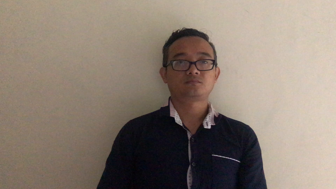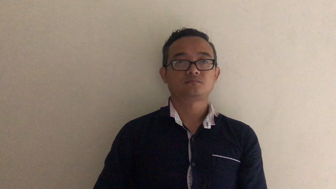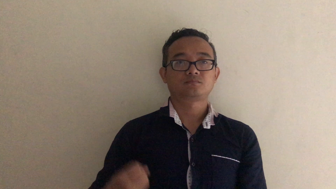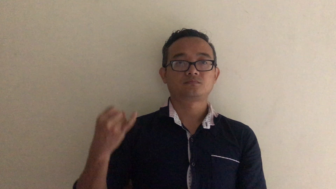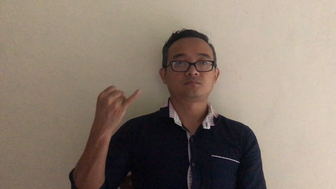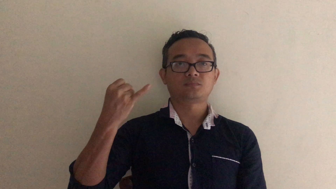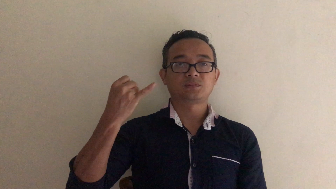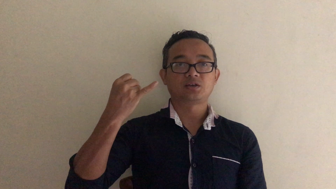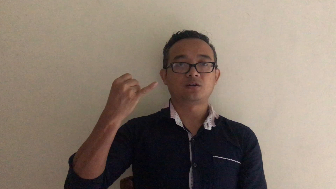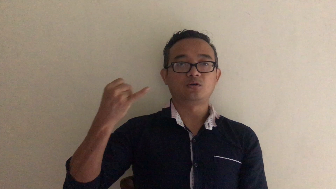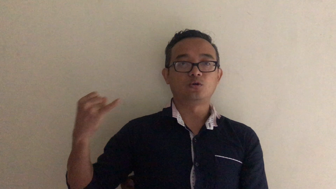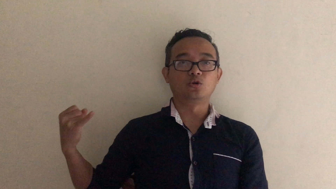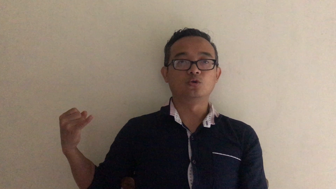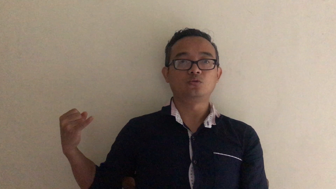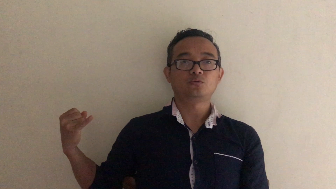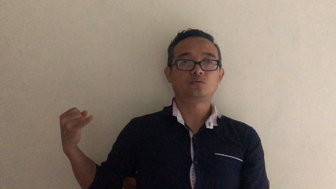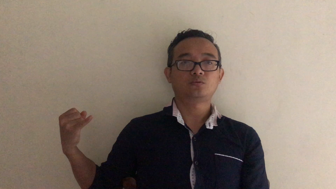ओ